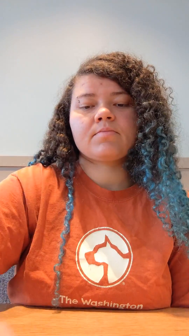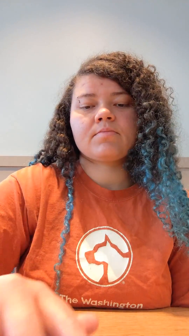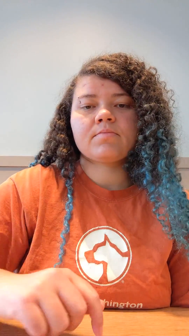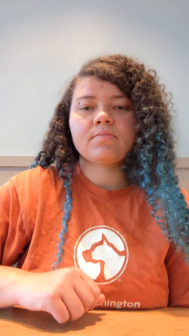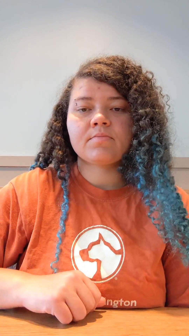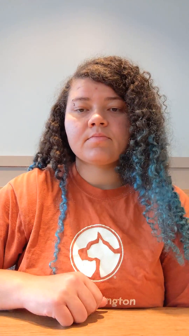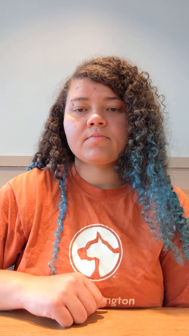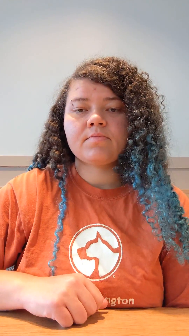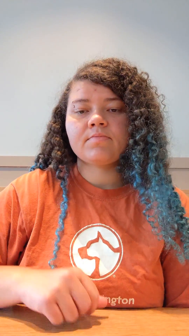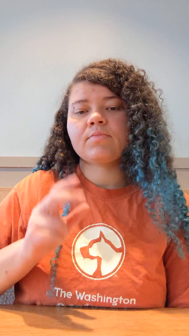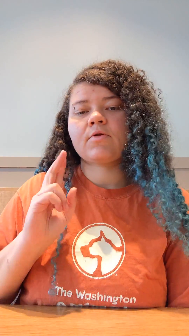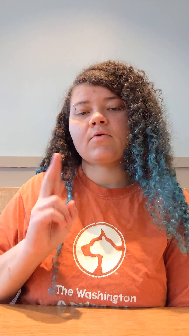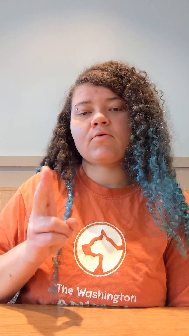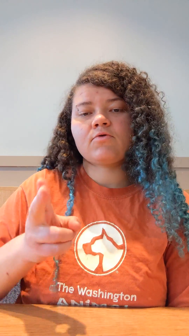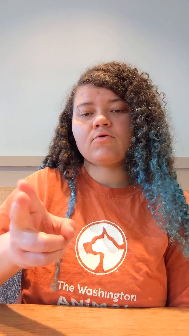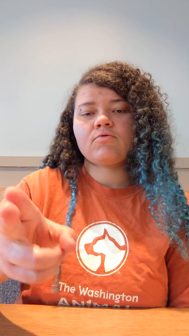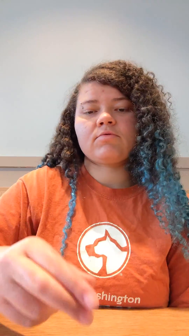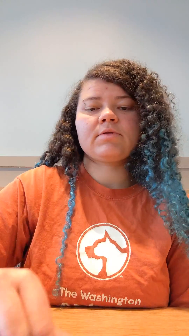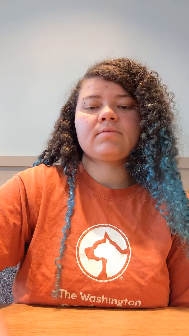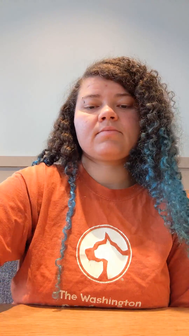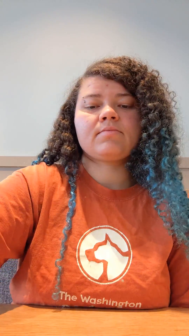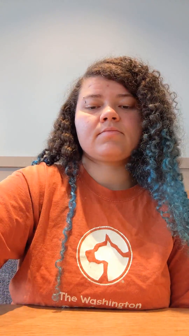hurry